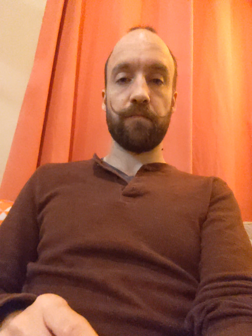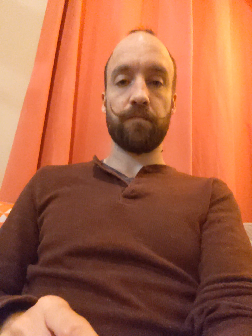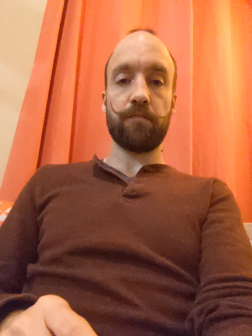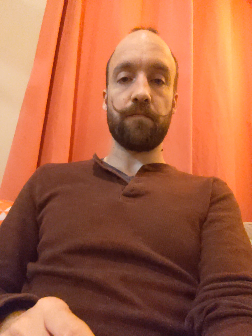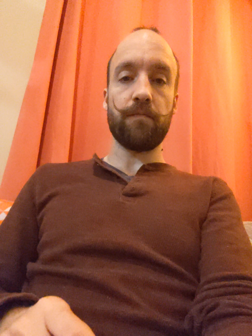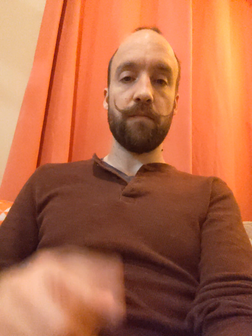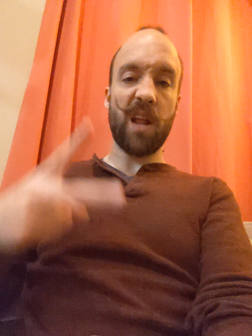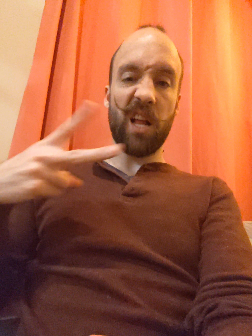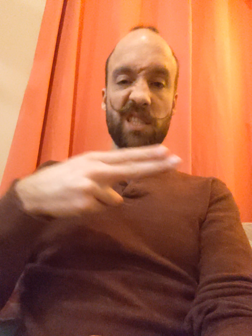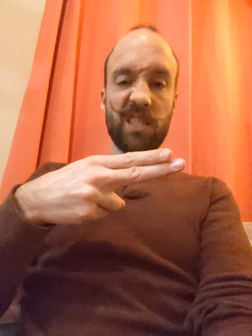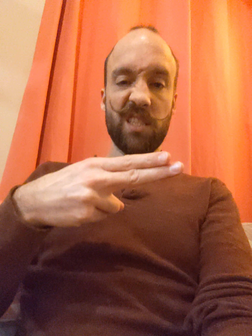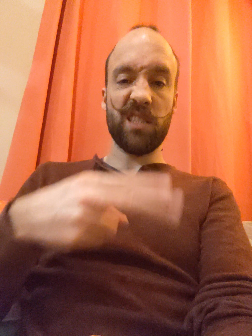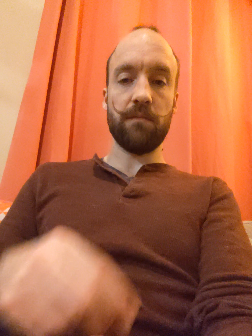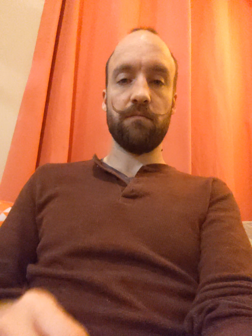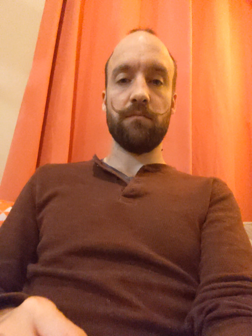cut